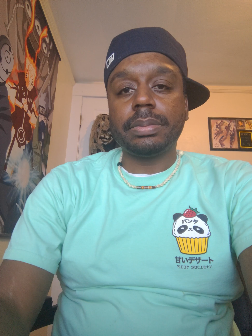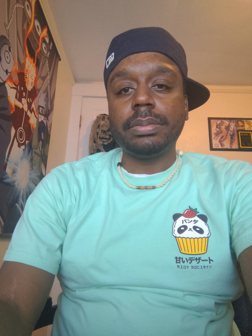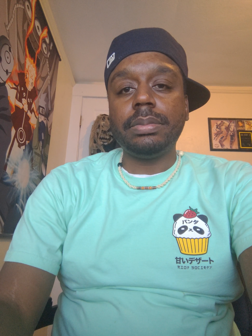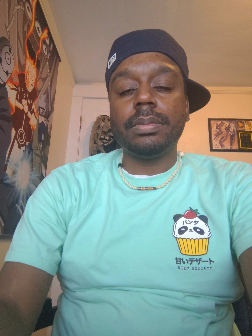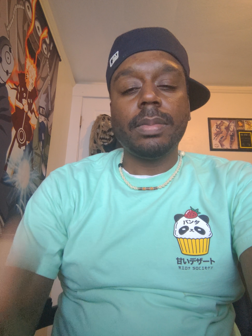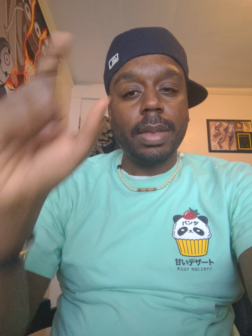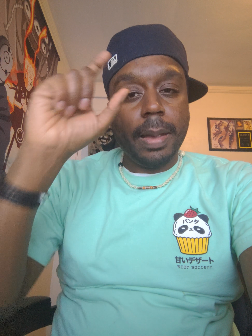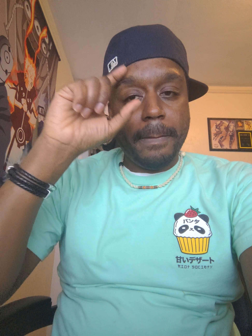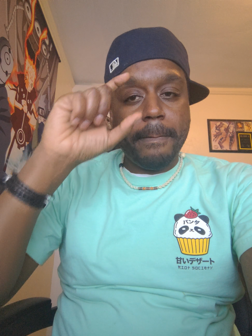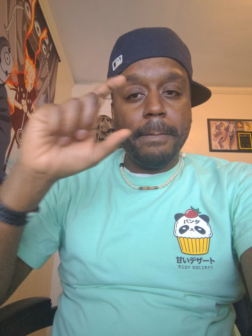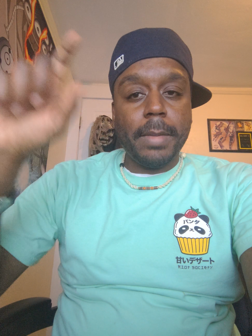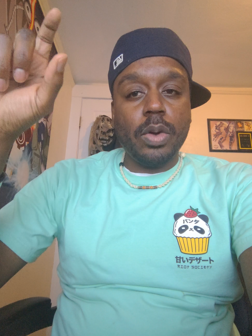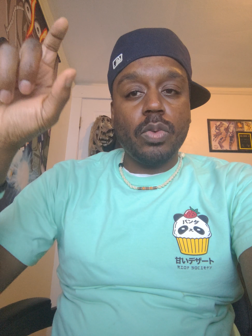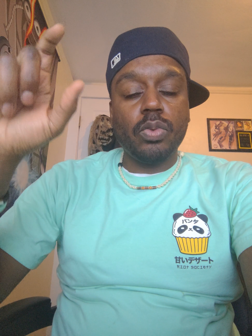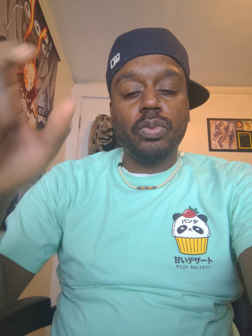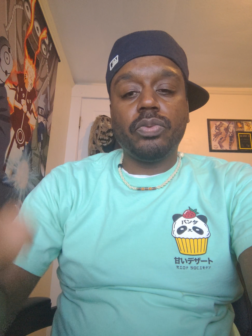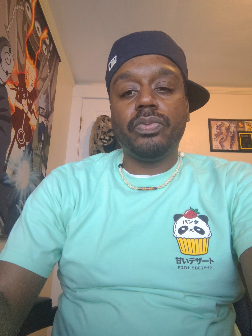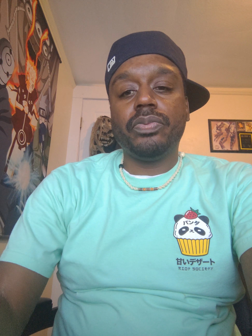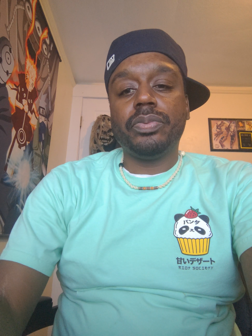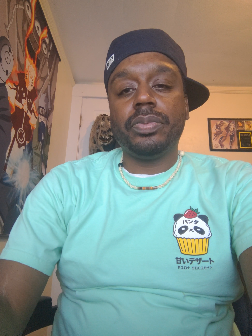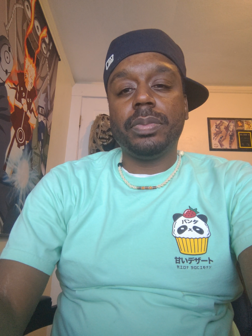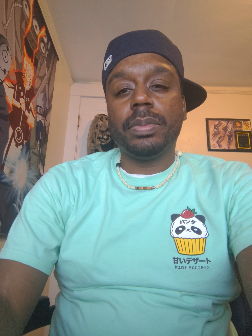moon